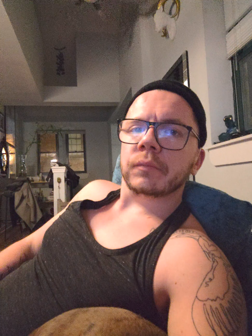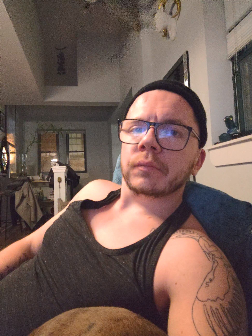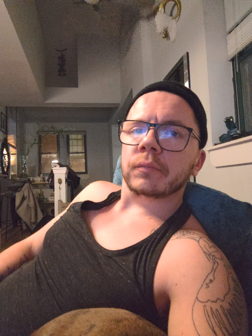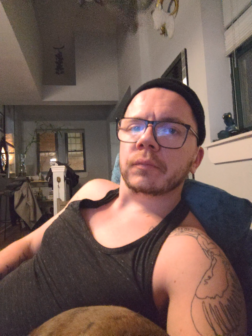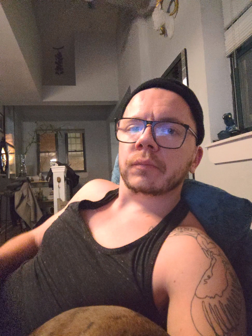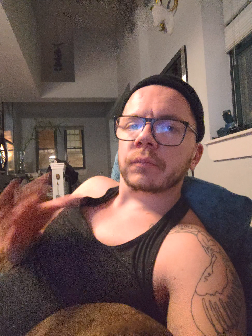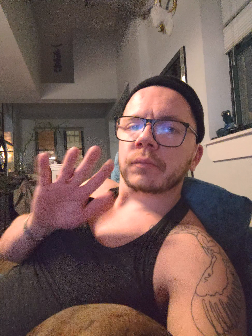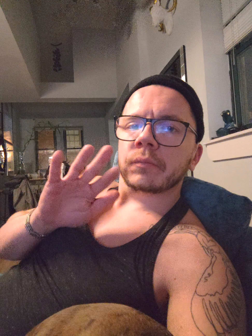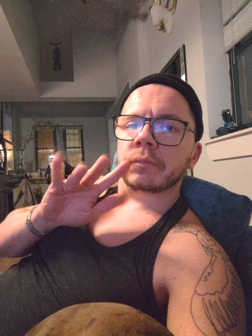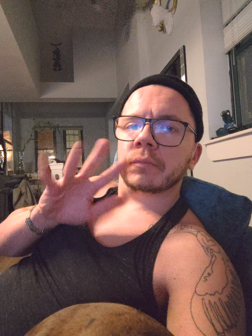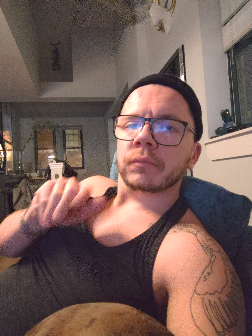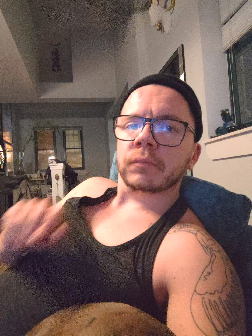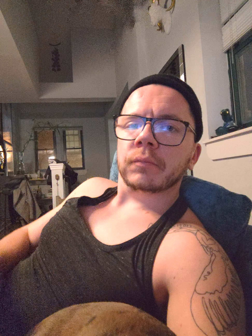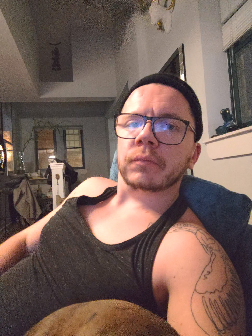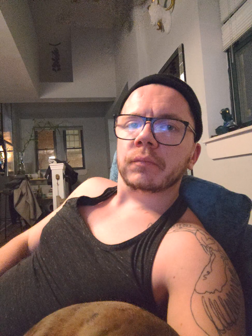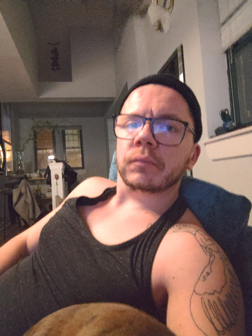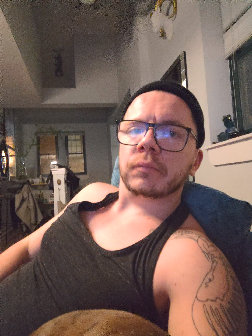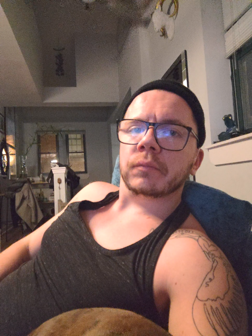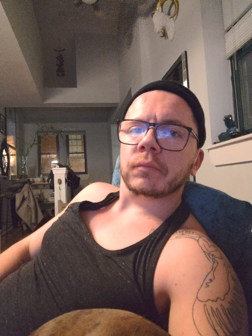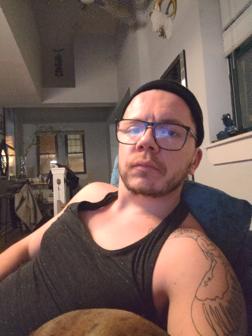finger